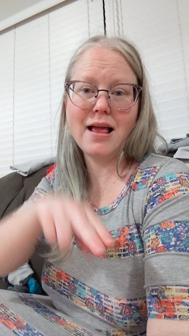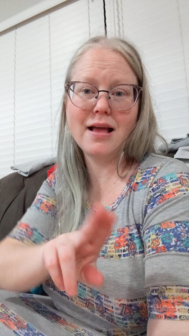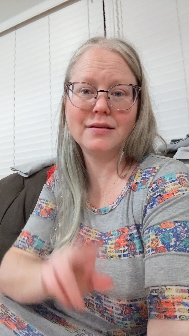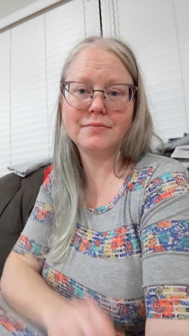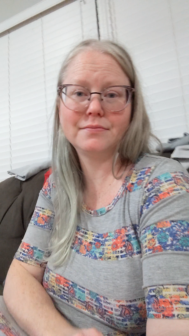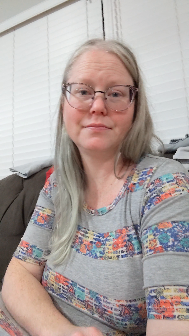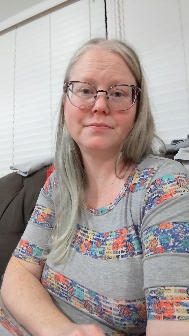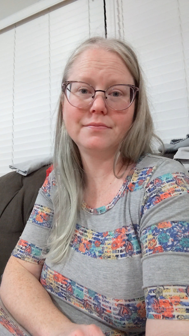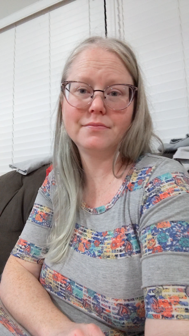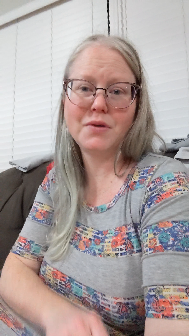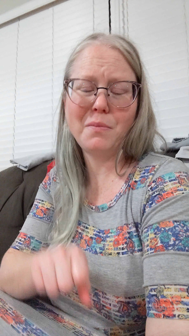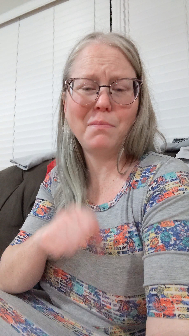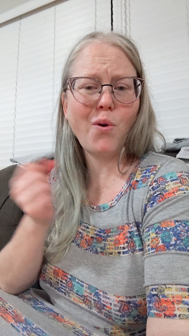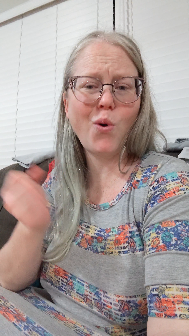broken